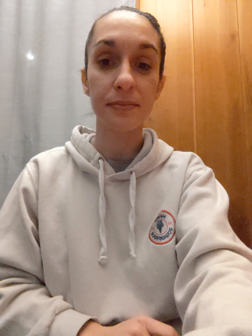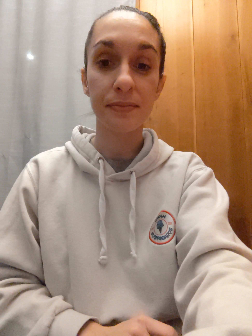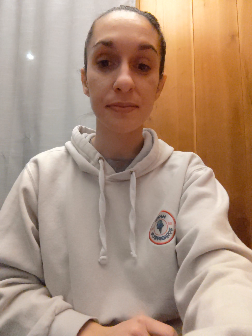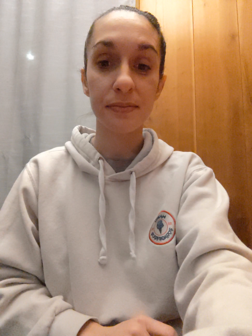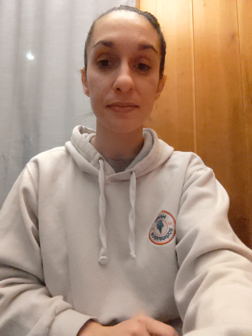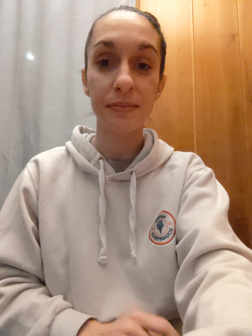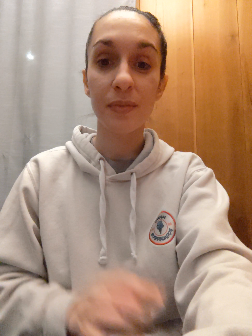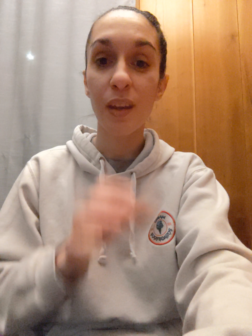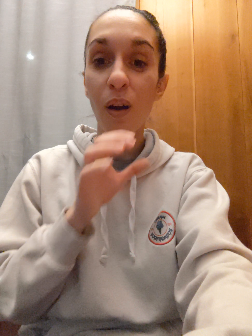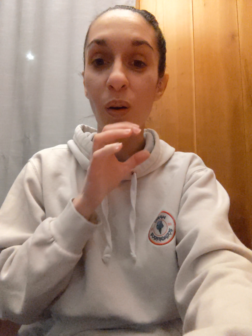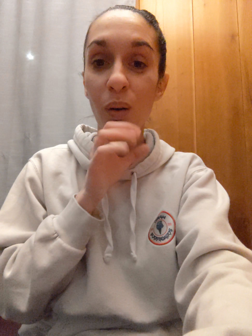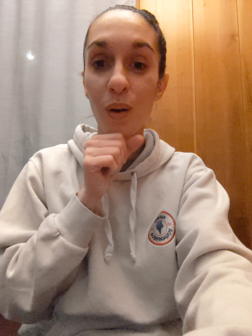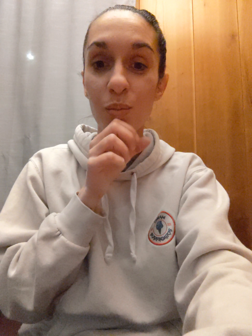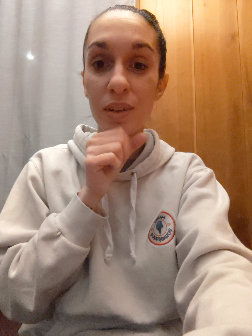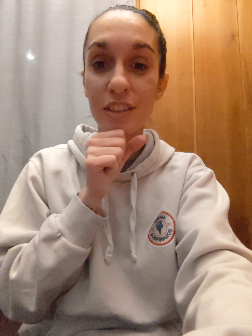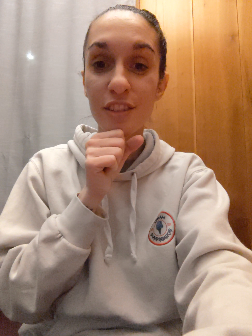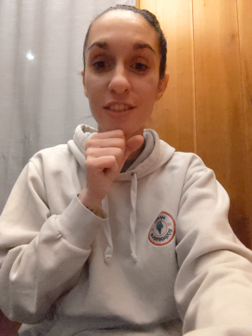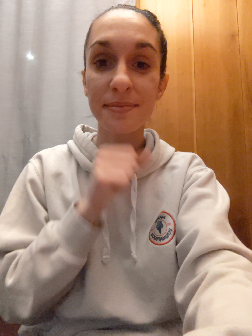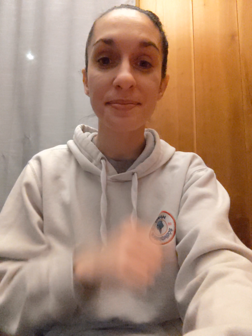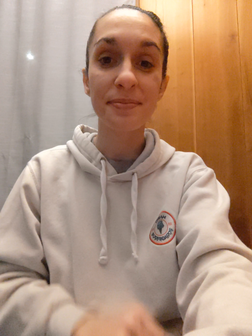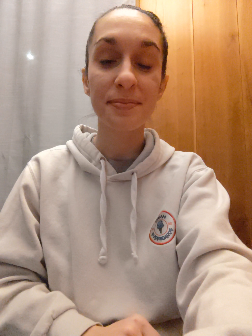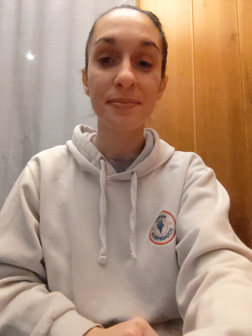orange